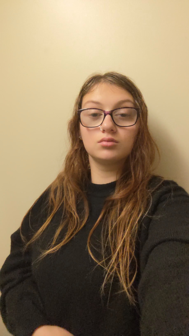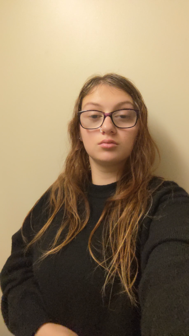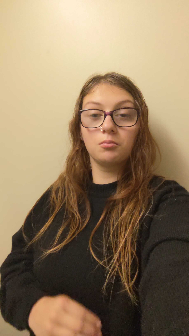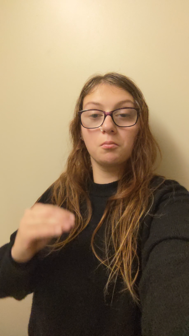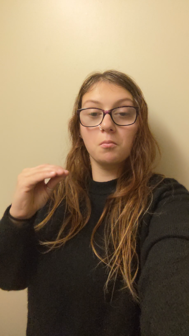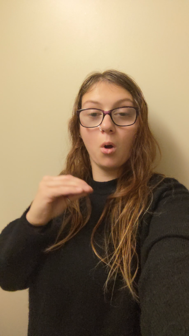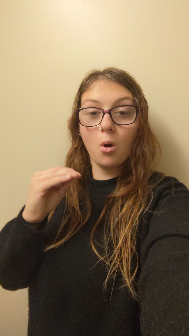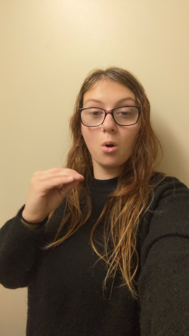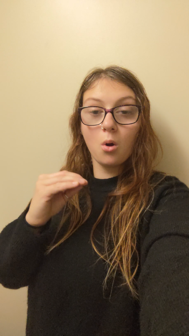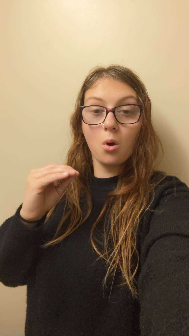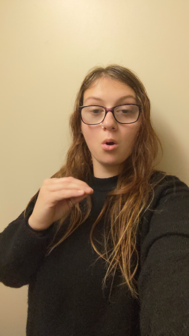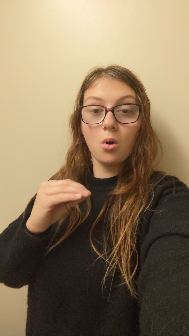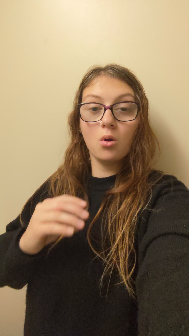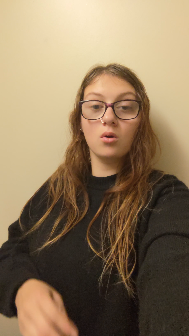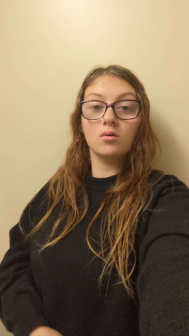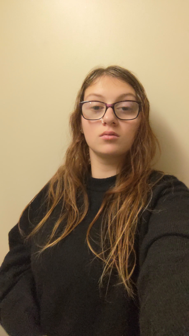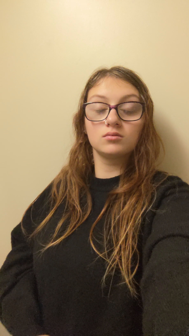more